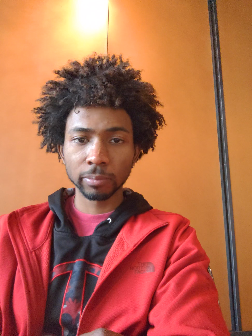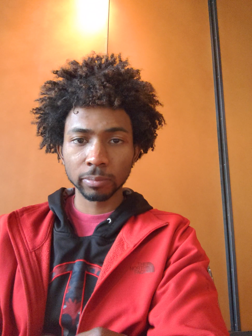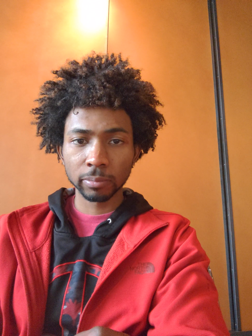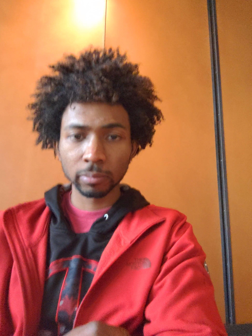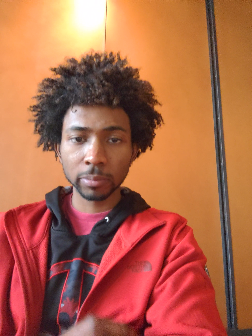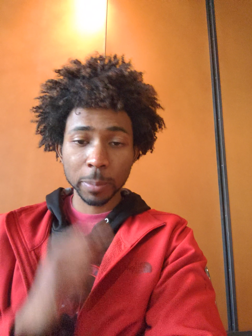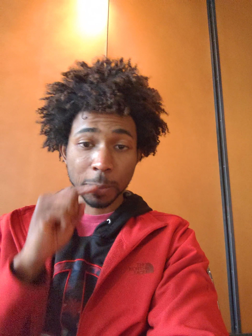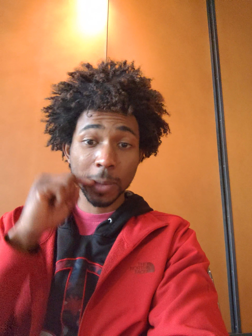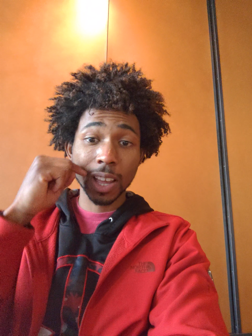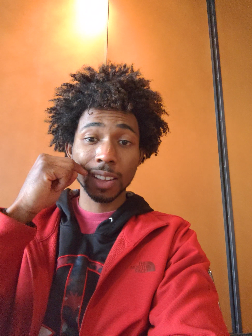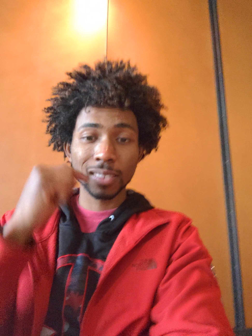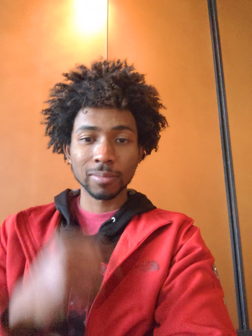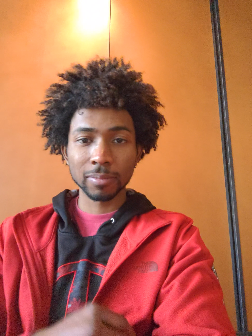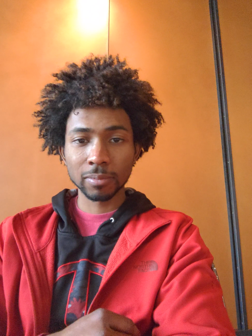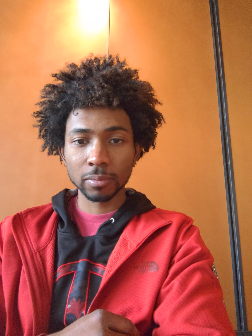smile